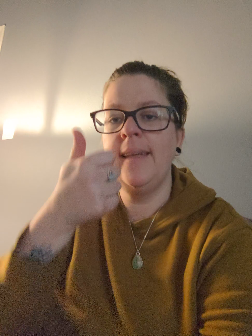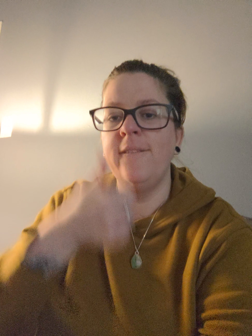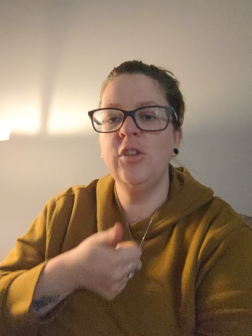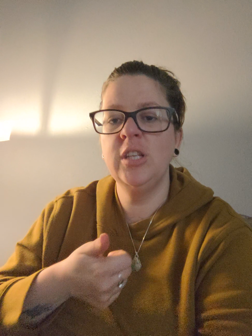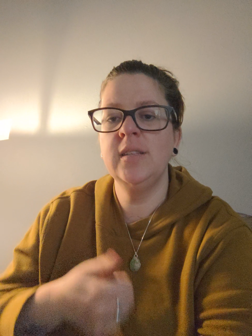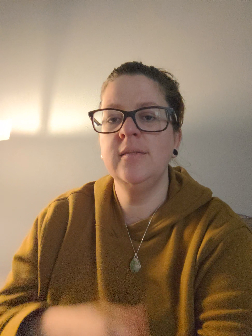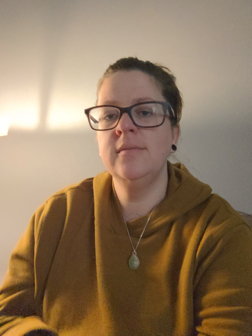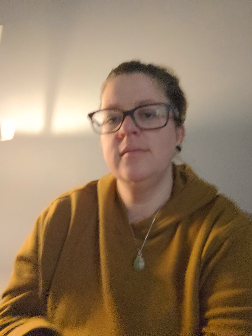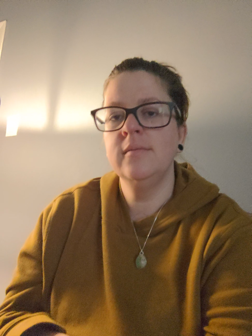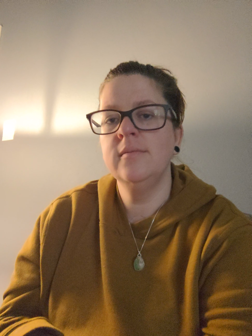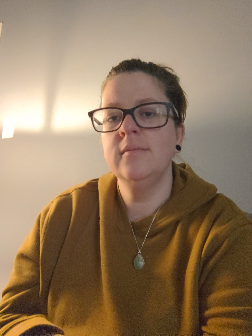every